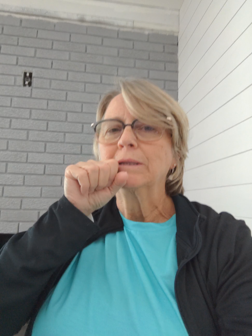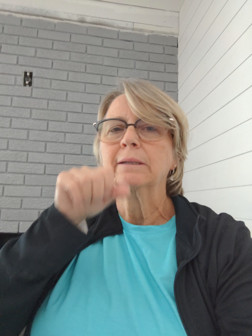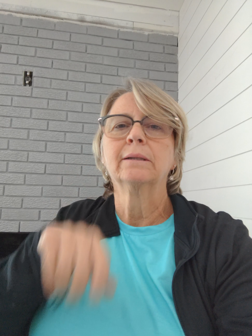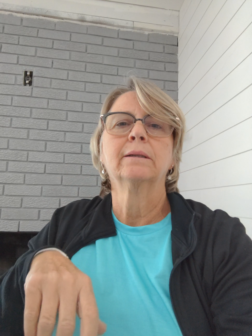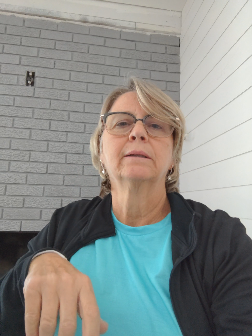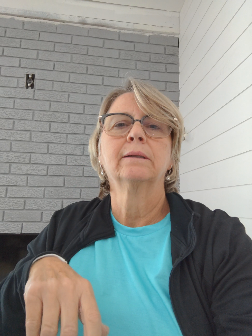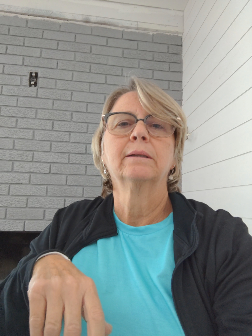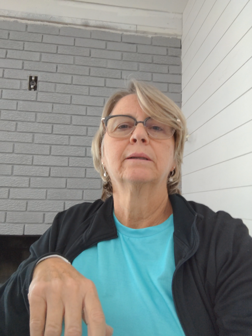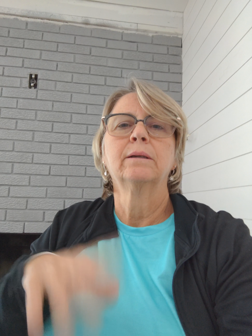carrot